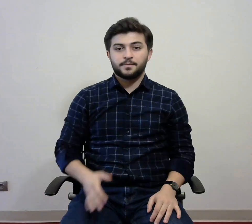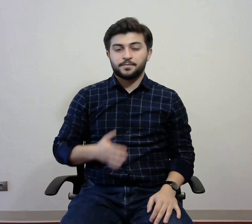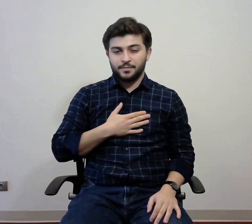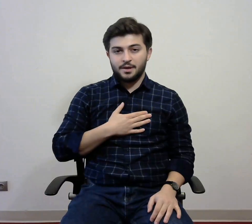mən